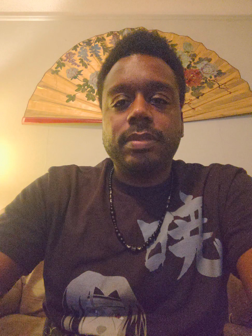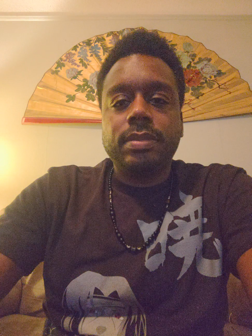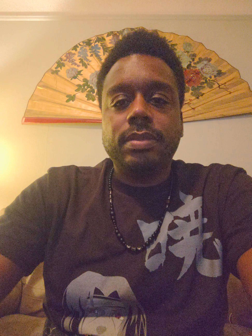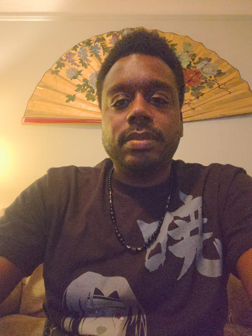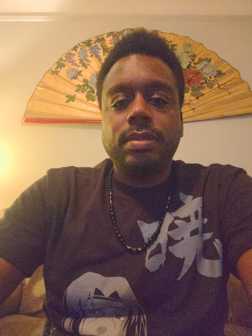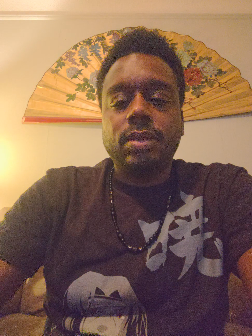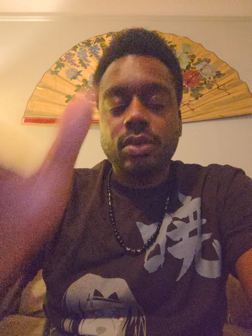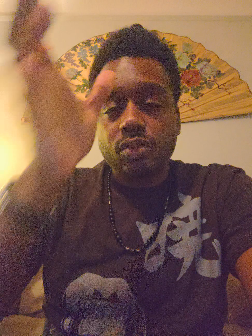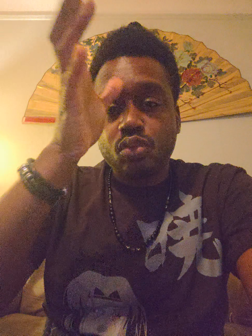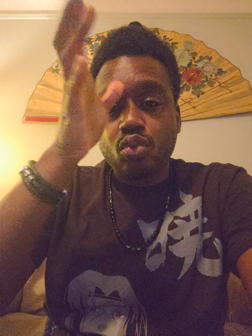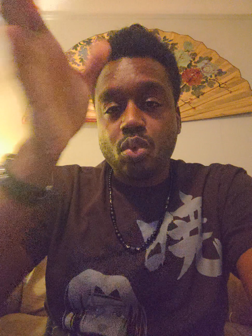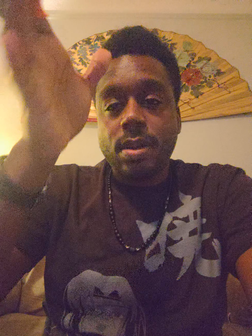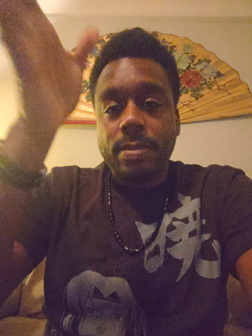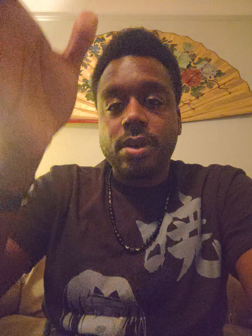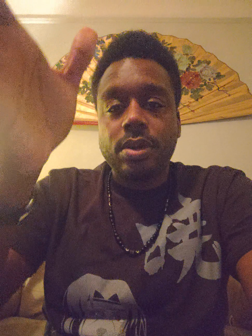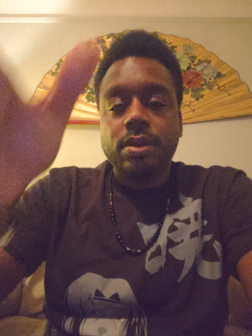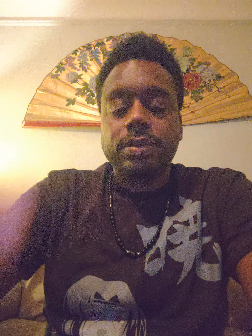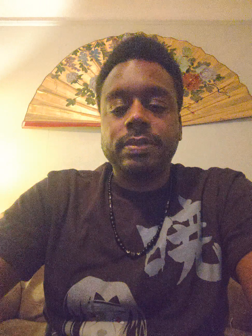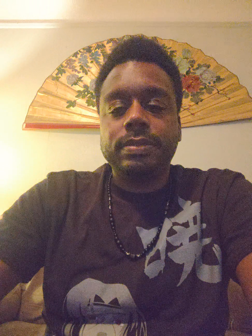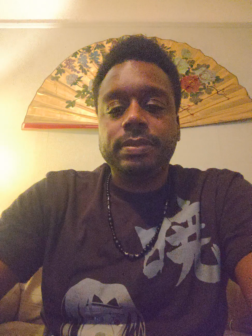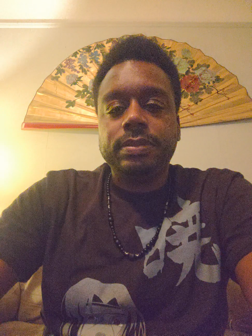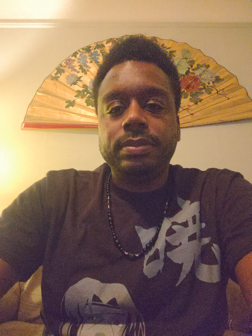grandpa